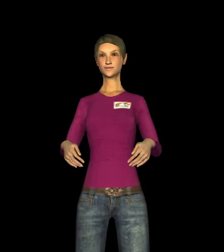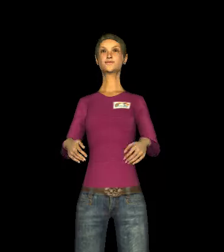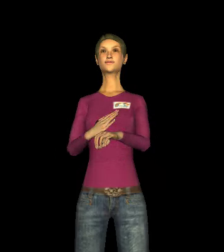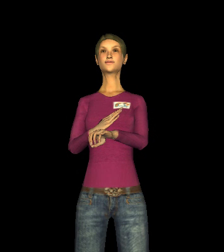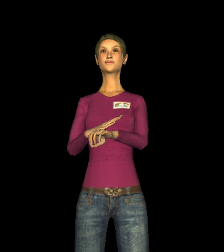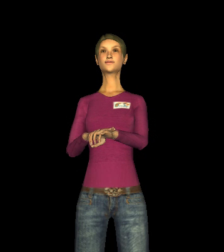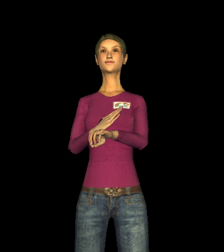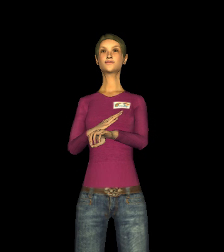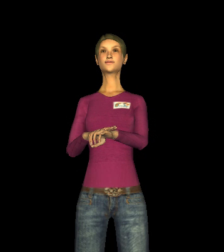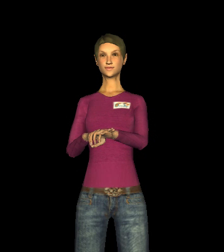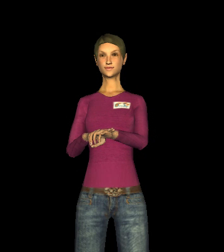تحذير